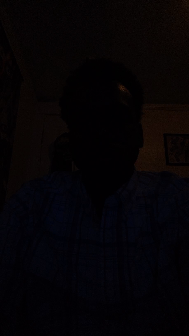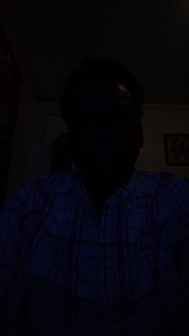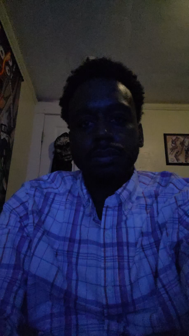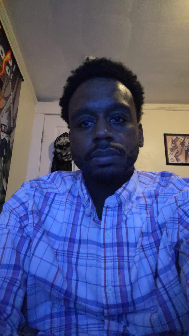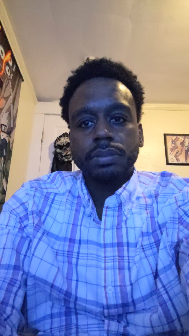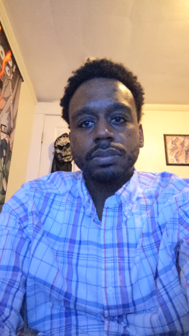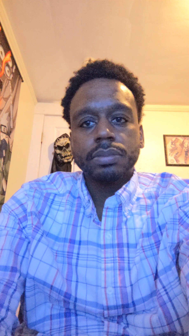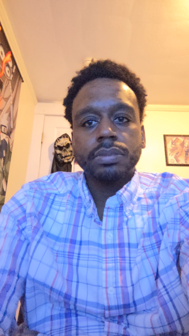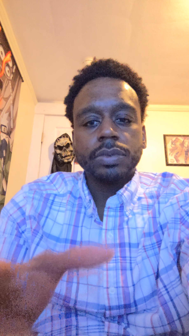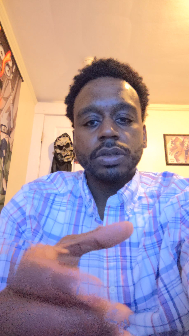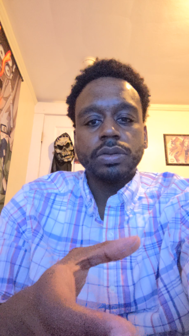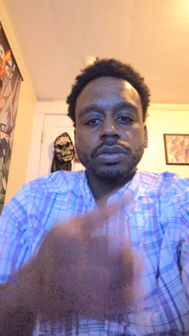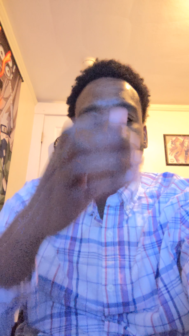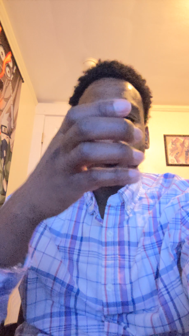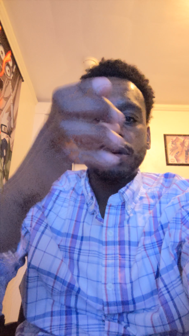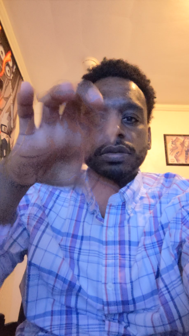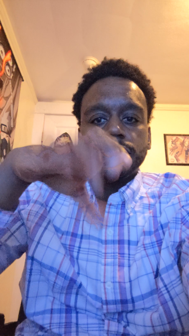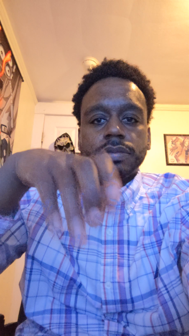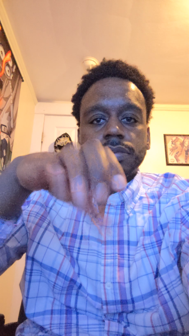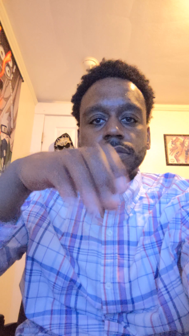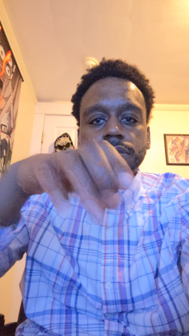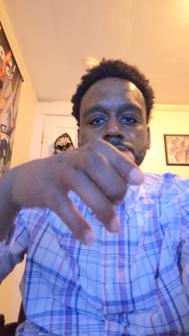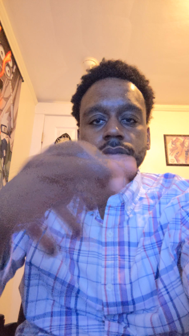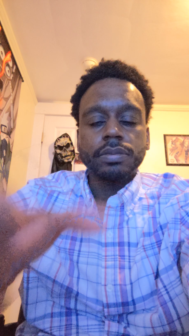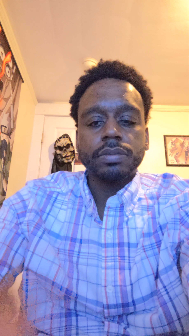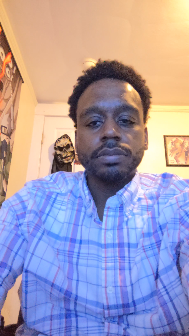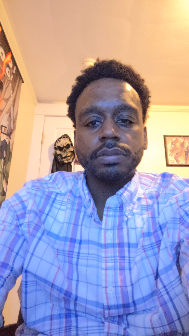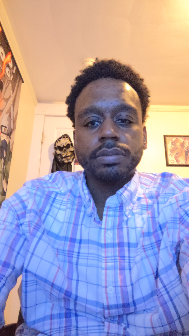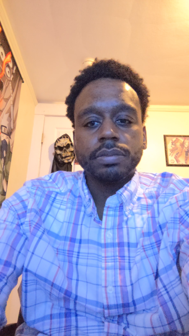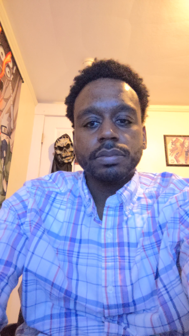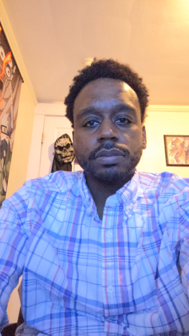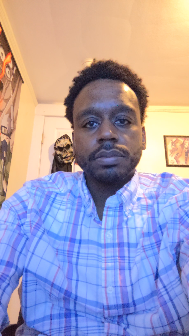jar